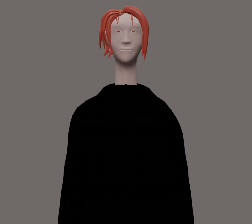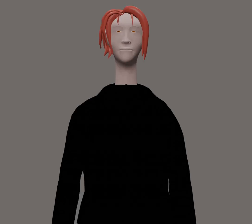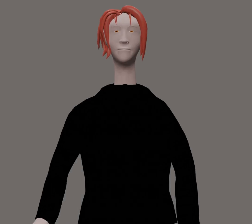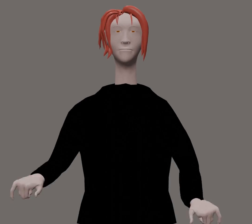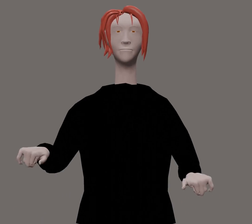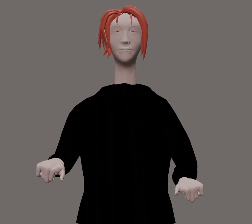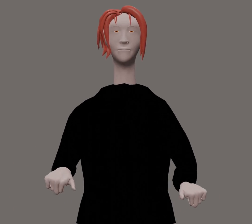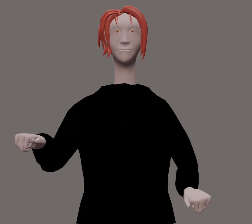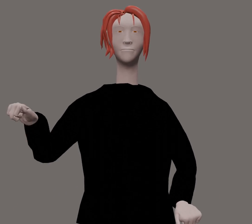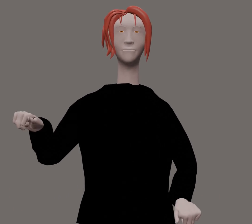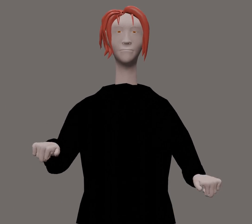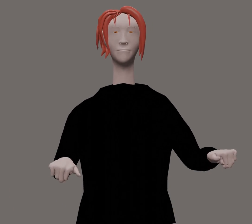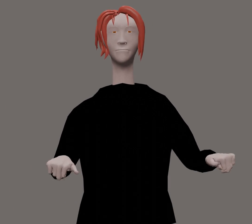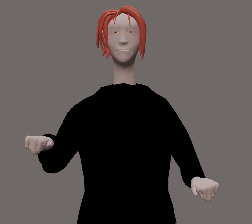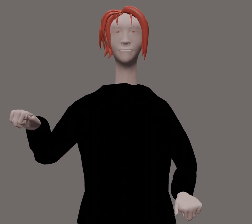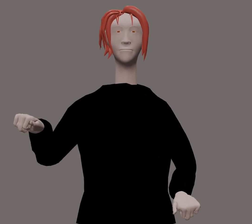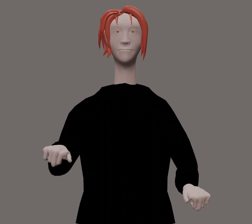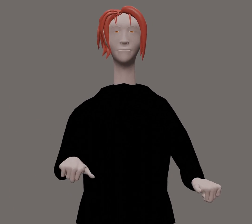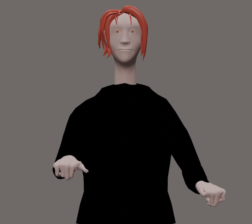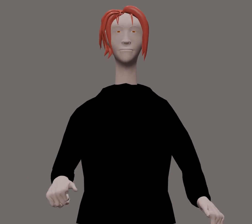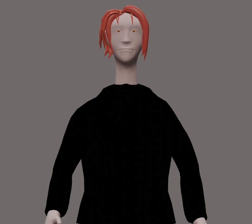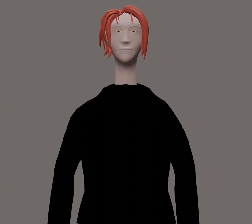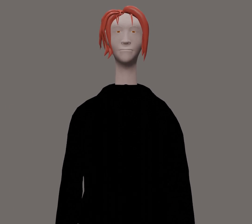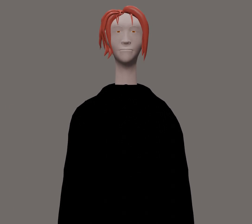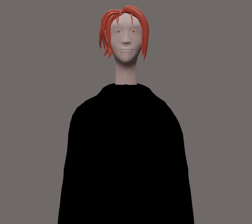Boast